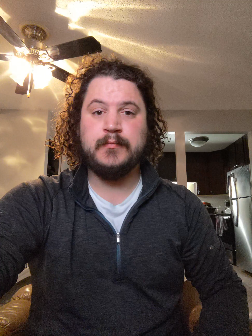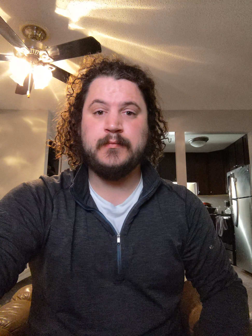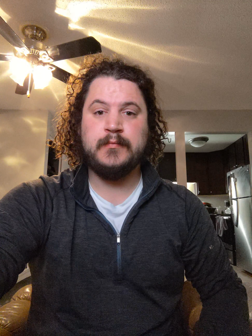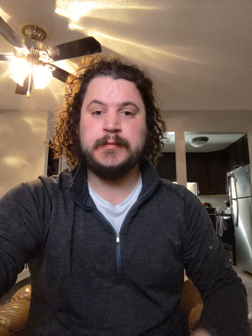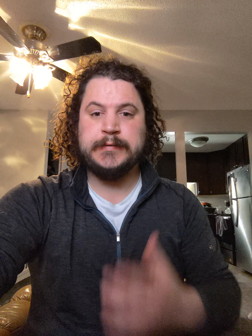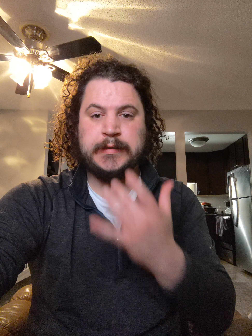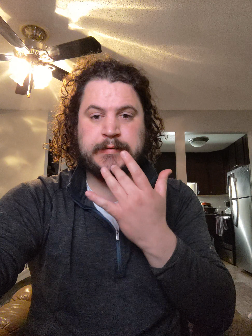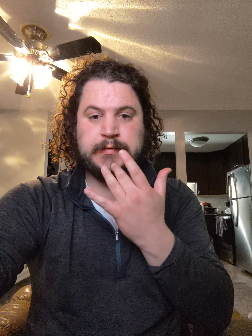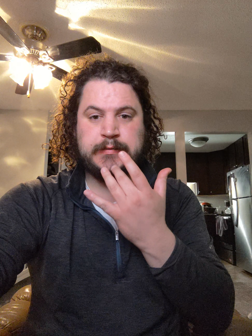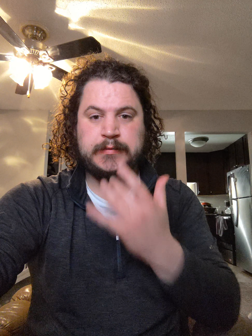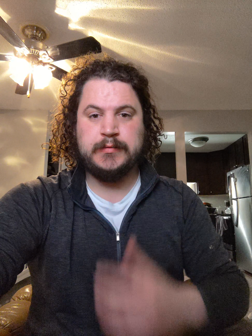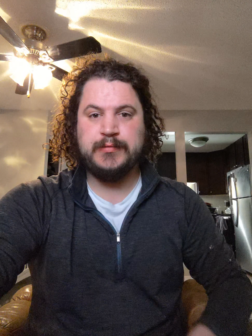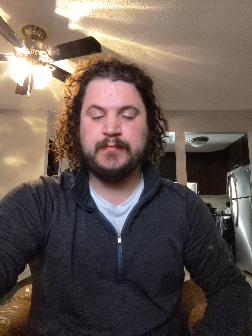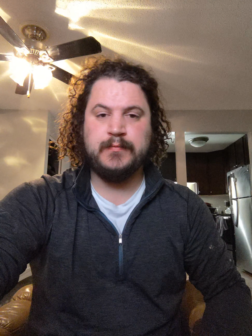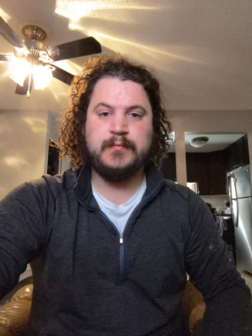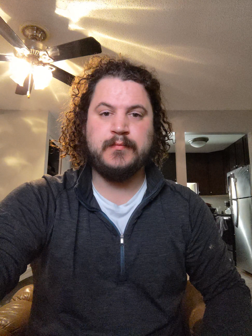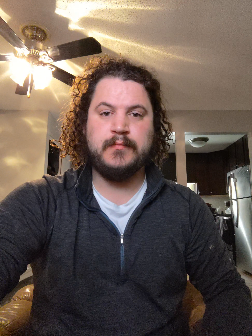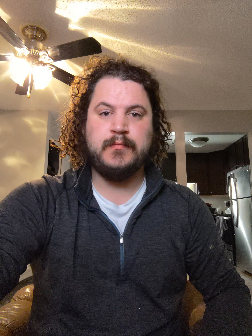taste